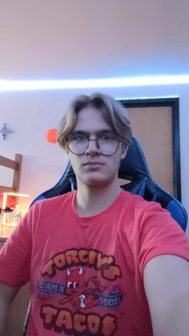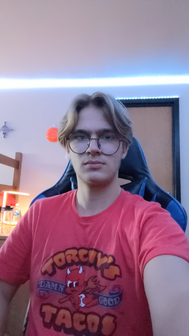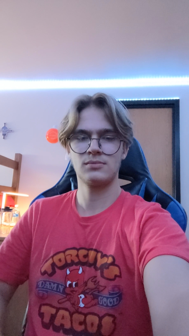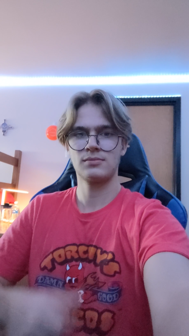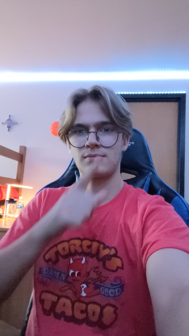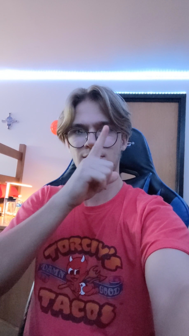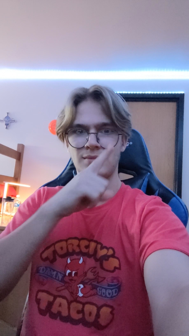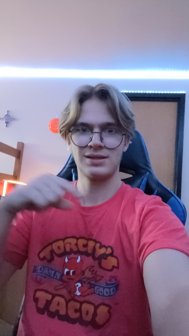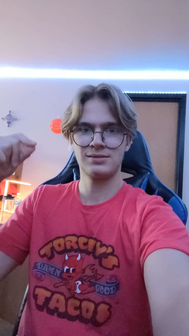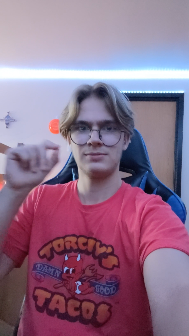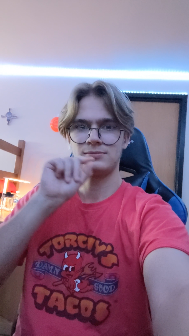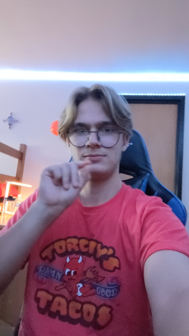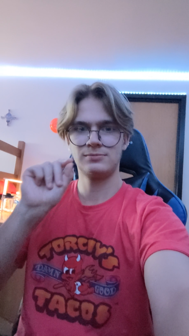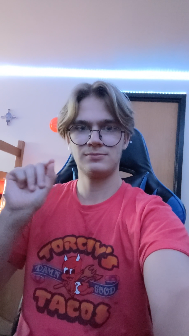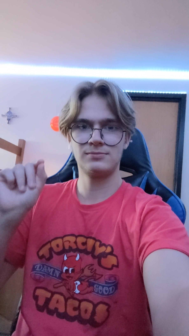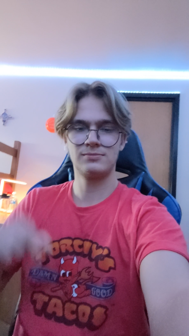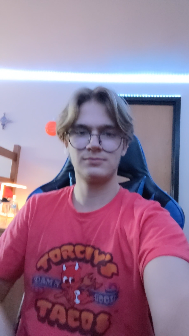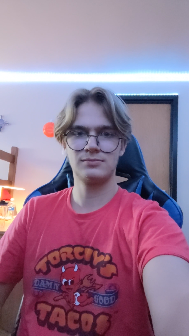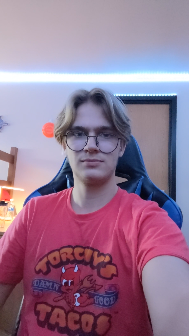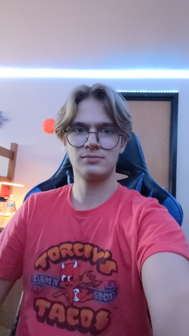peas